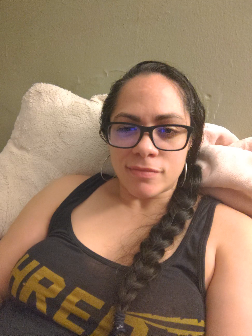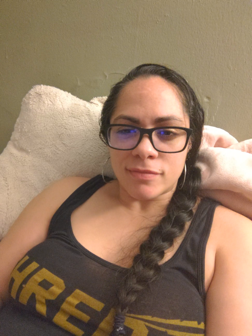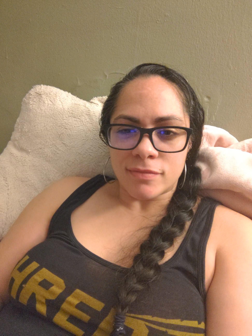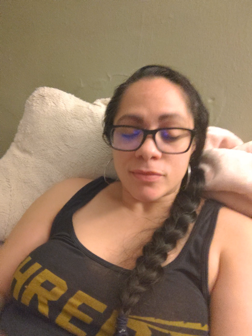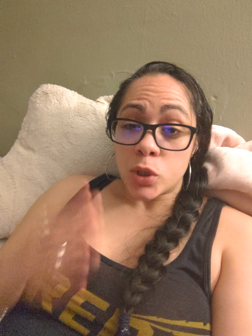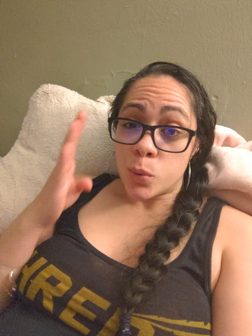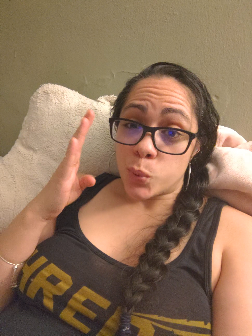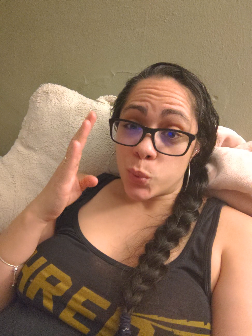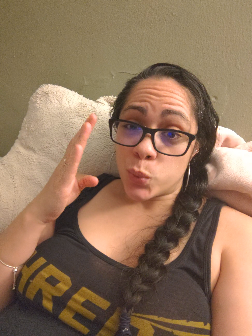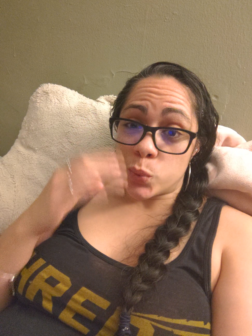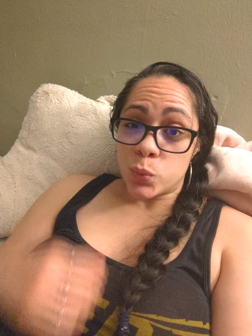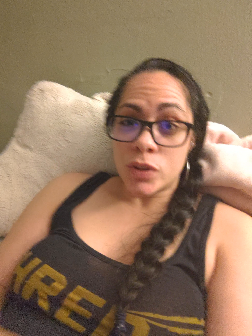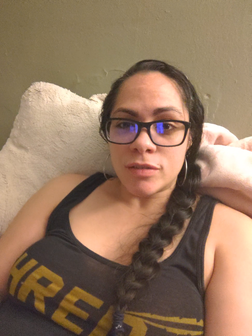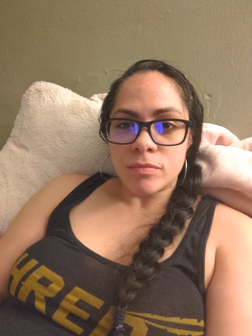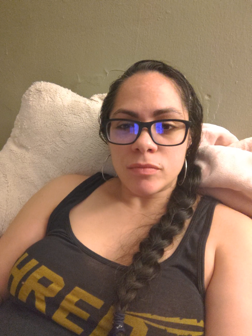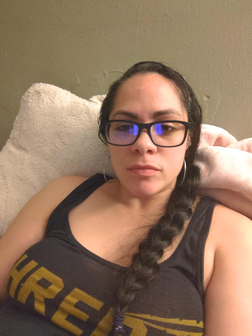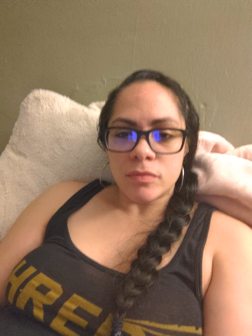blue